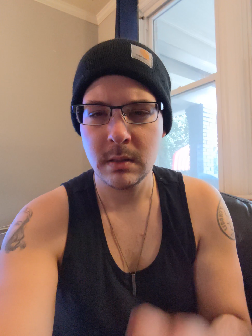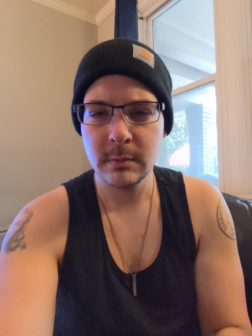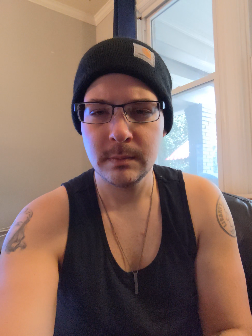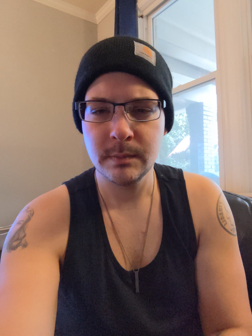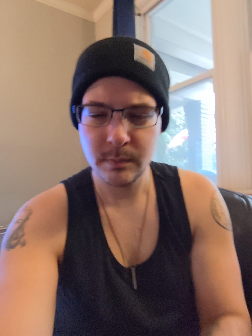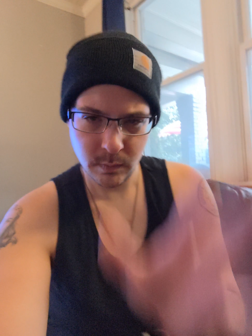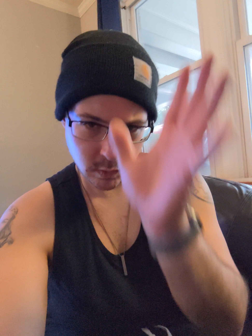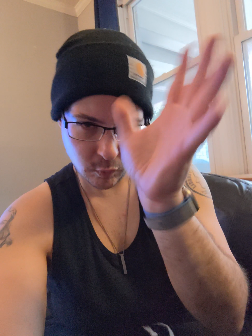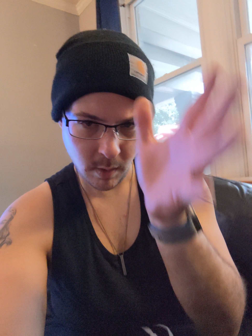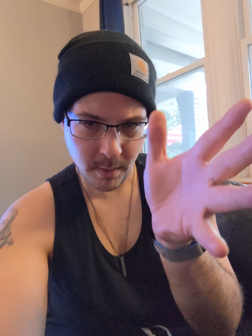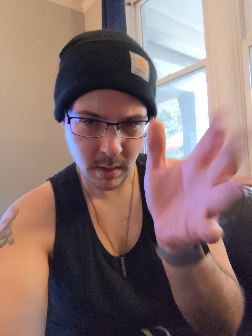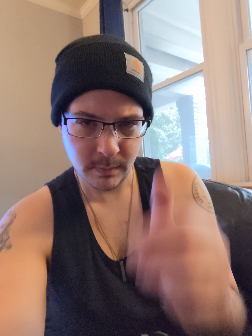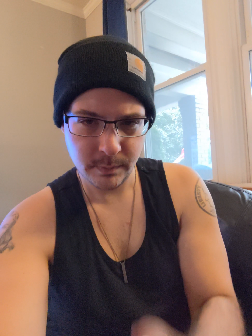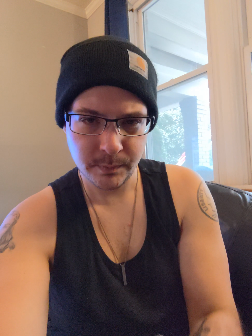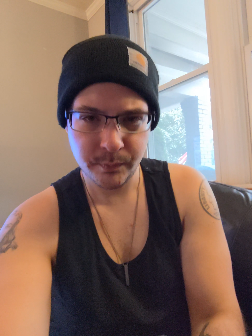grandpa